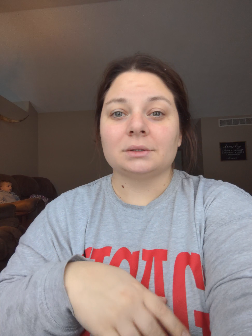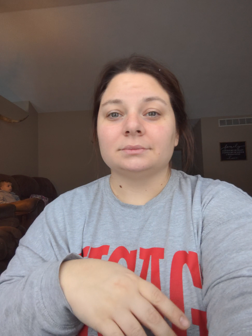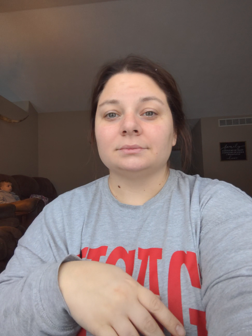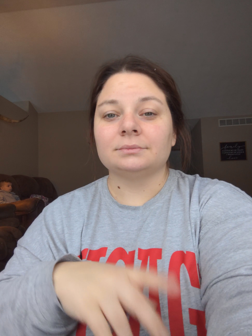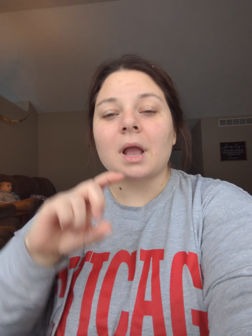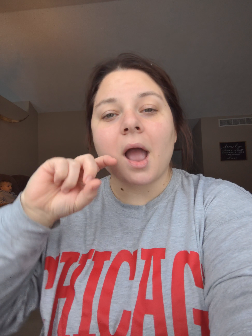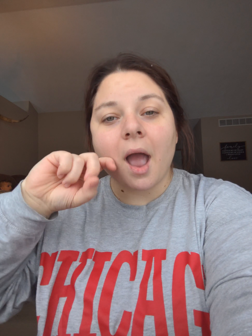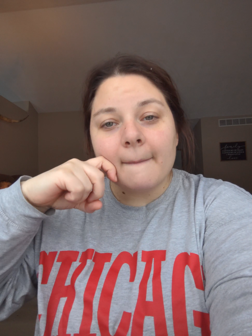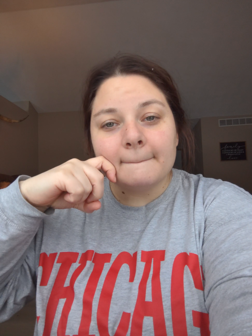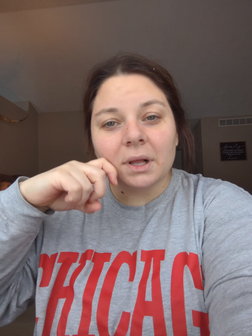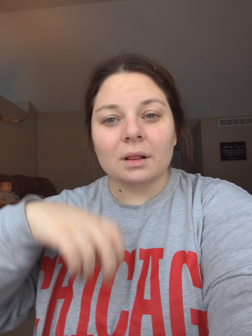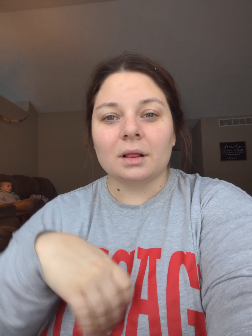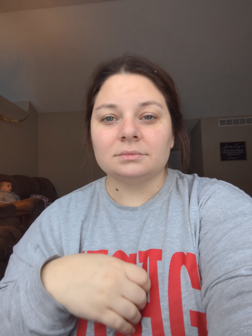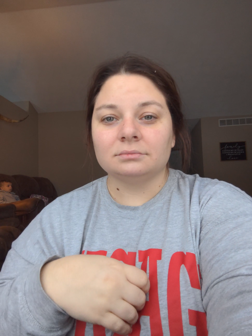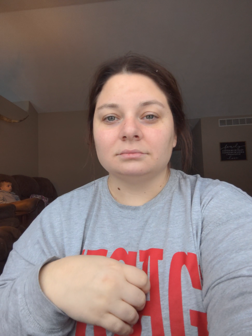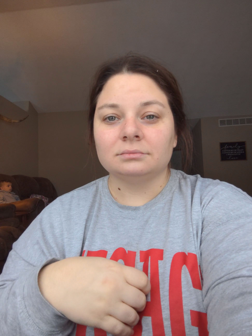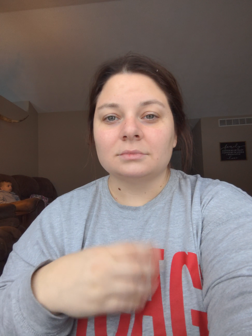apple